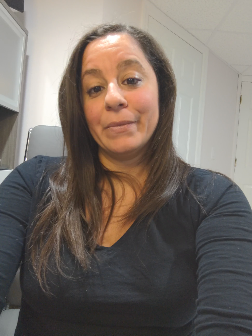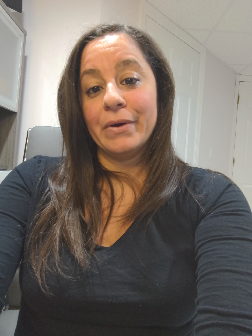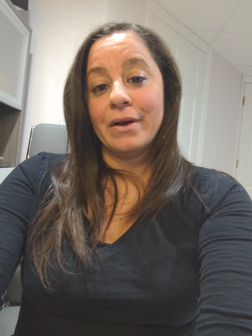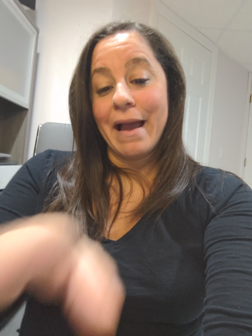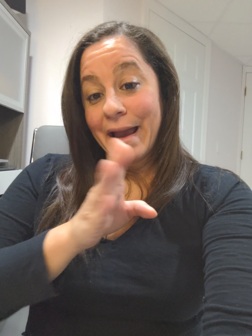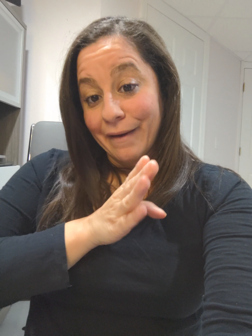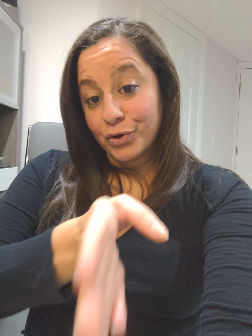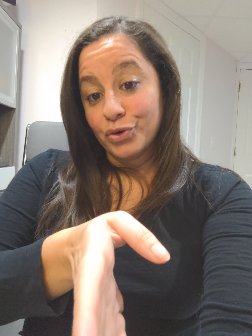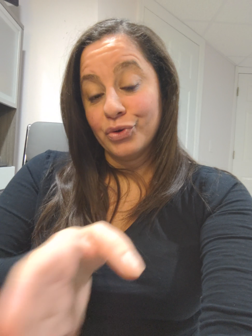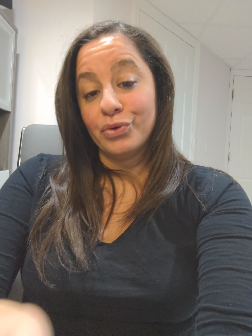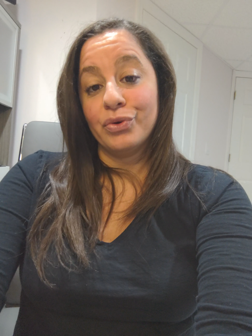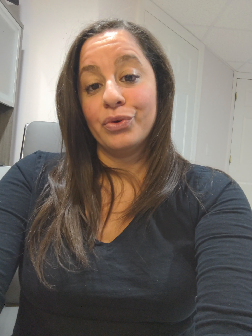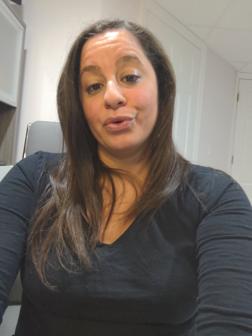after